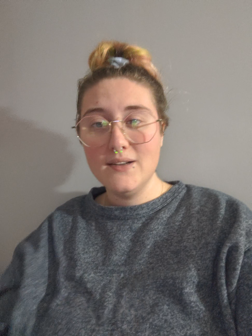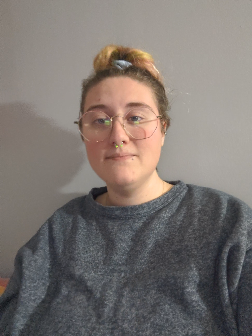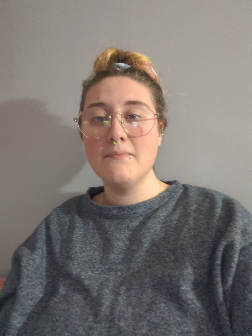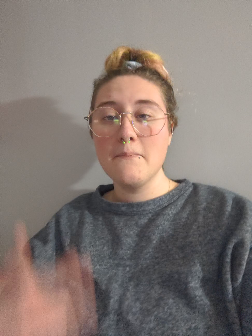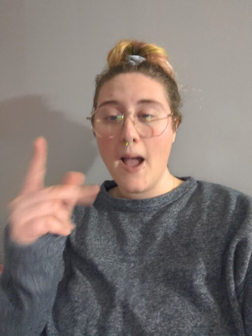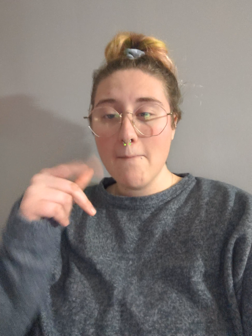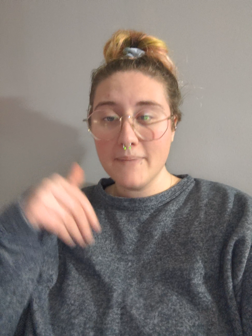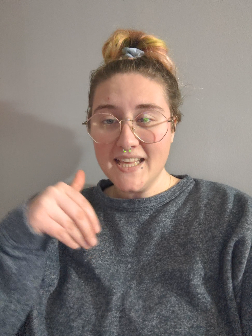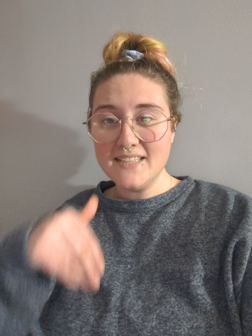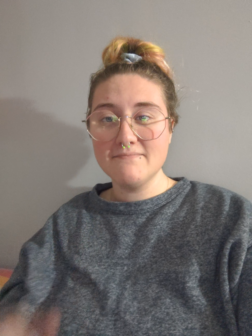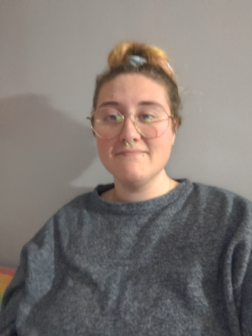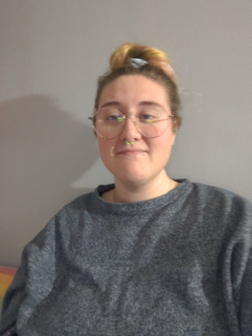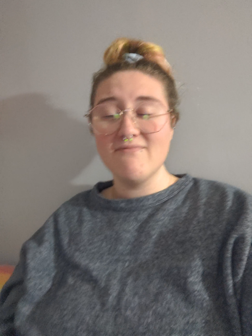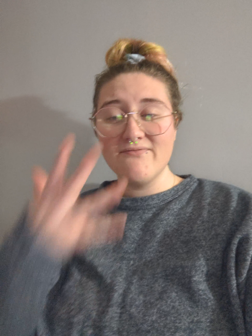puppy